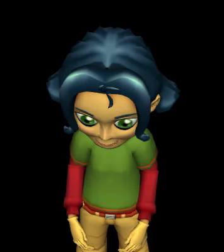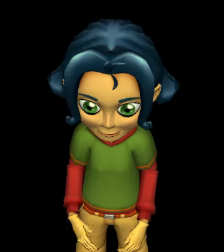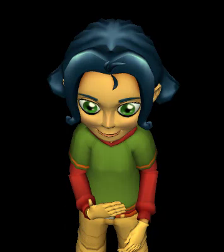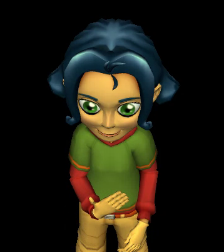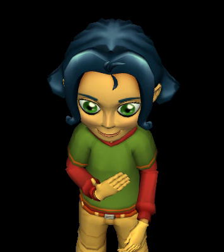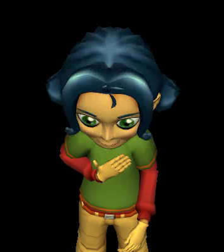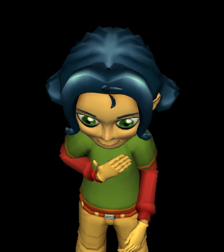لي